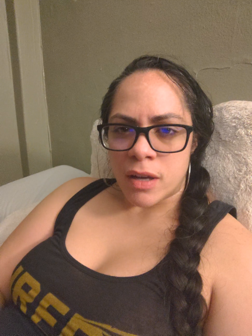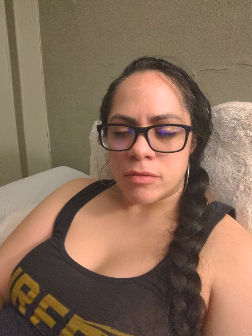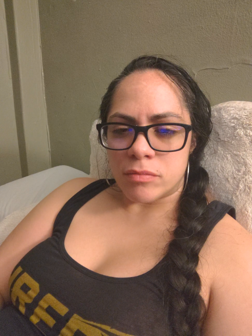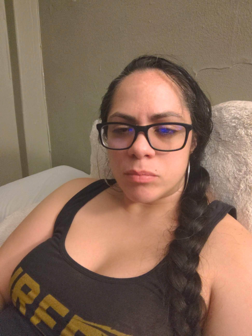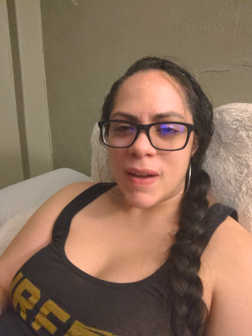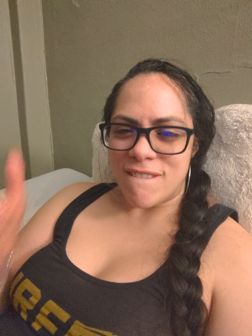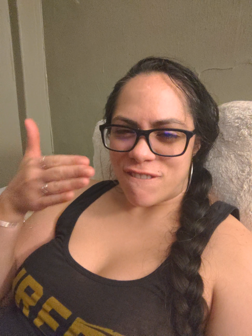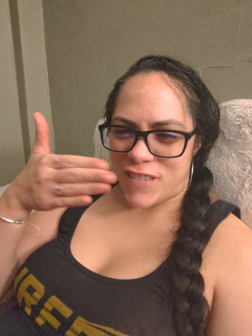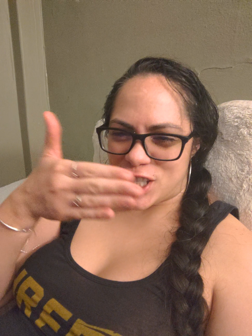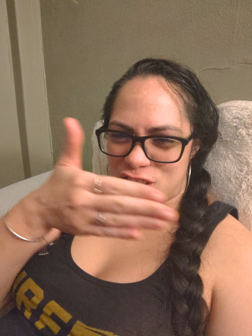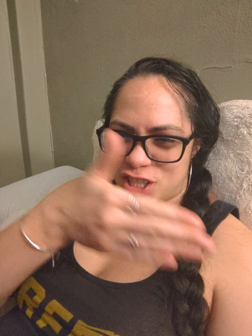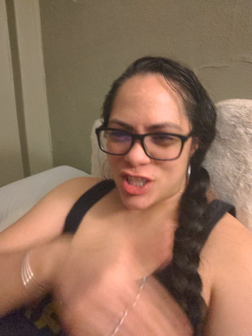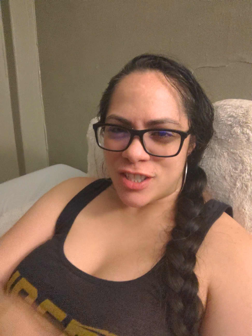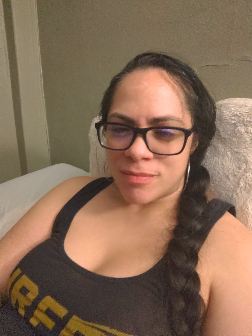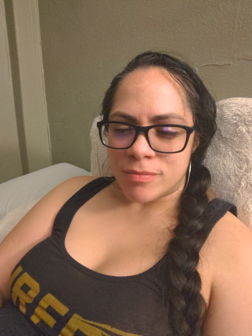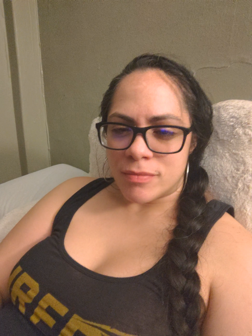fish